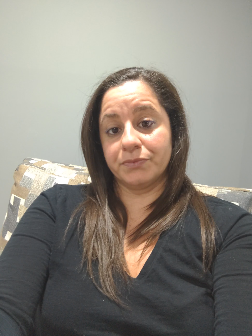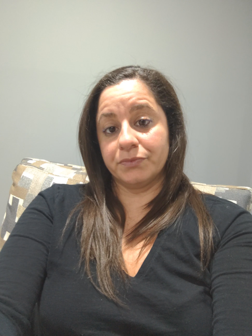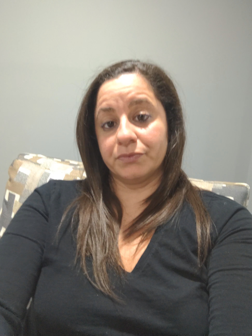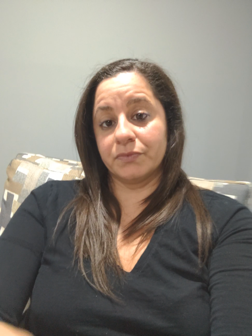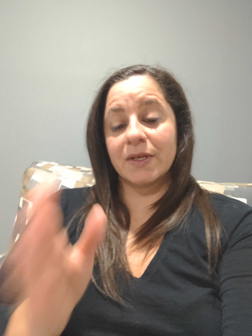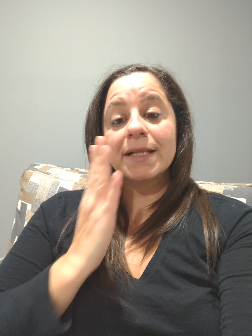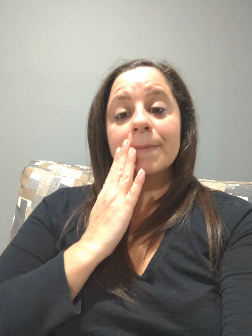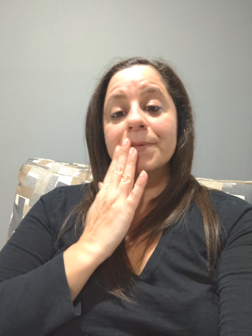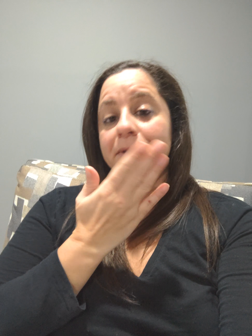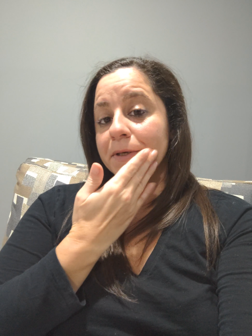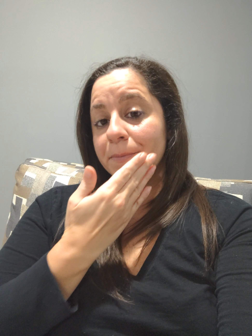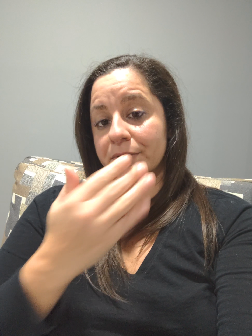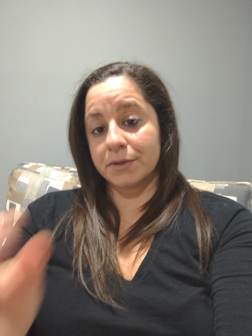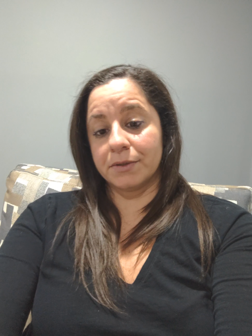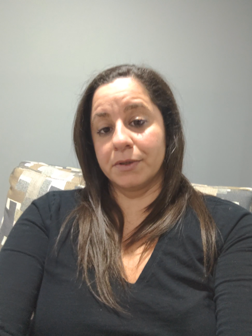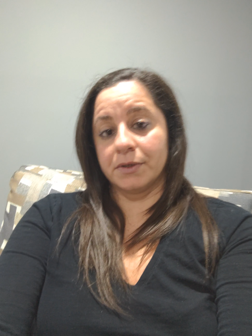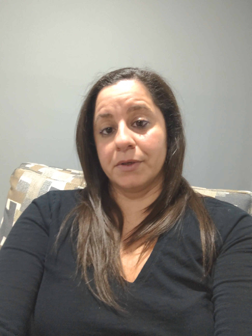napkin